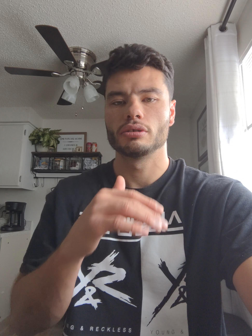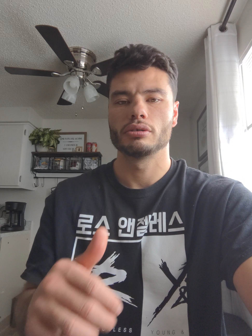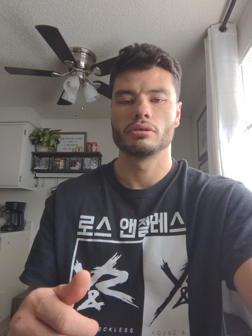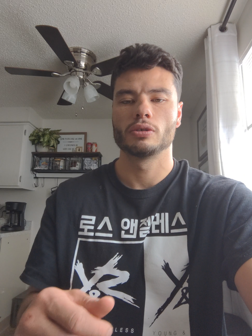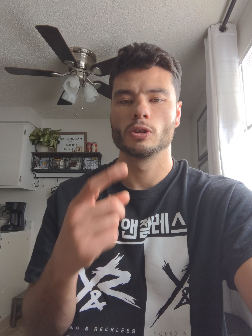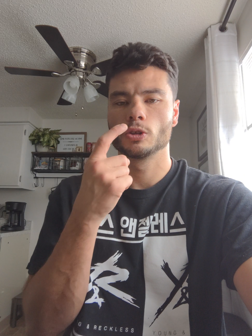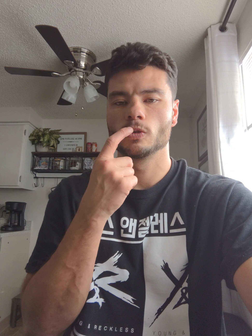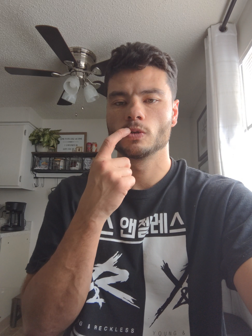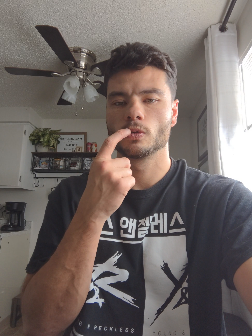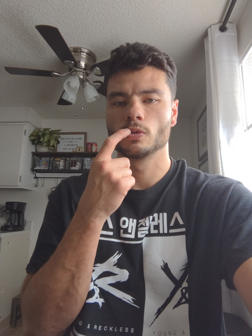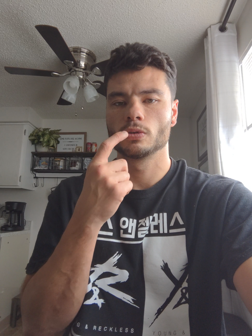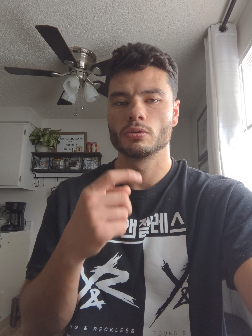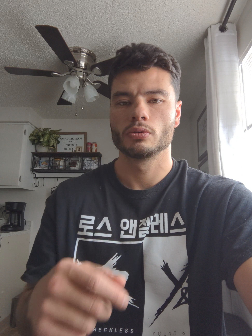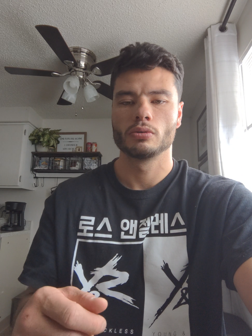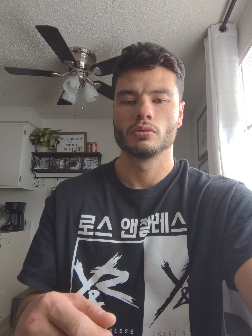tooth